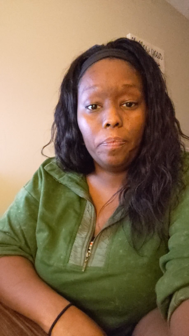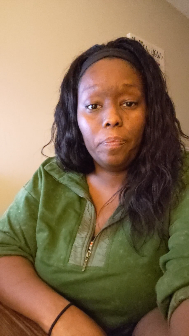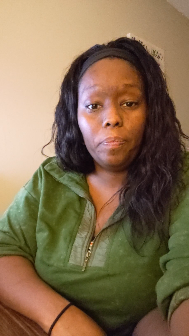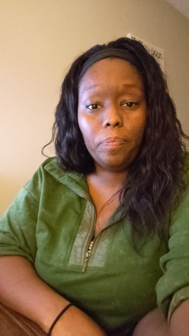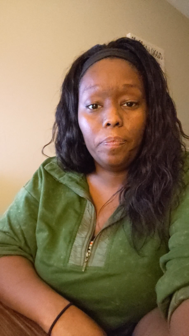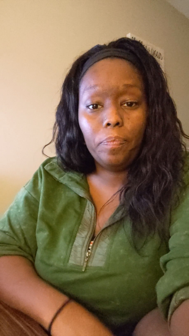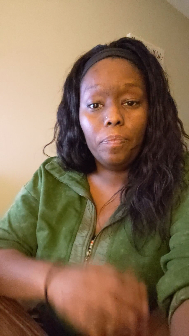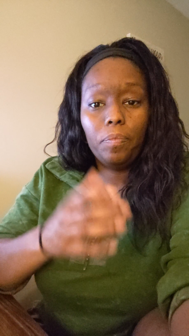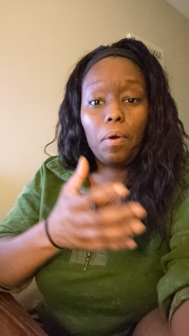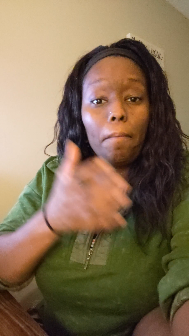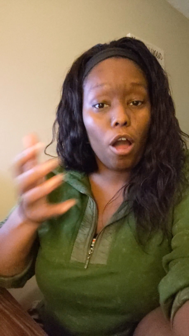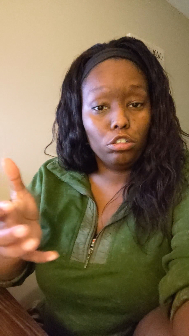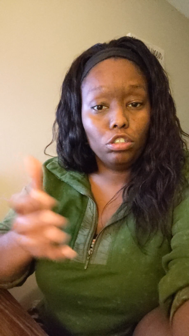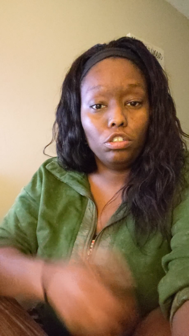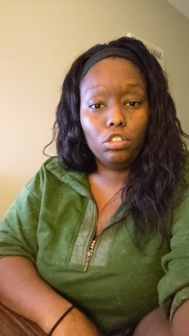much